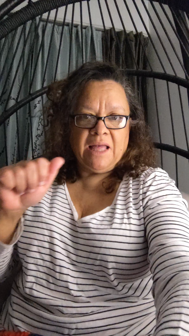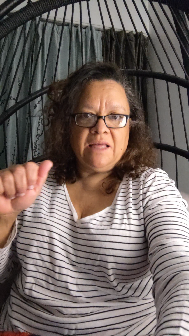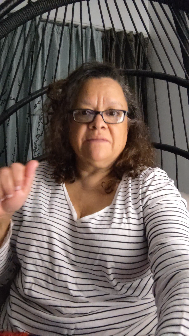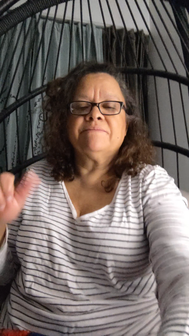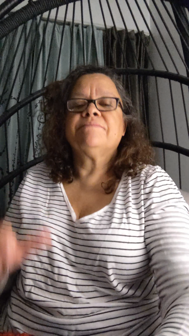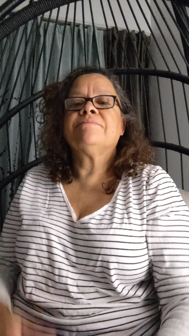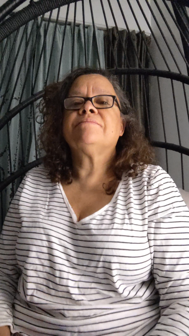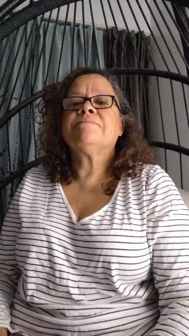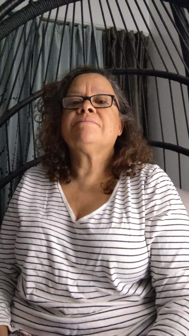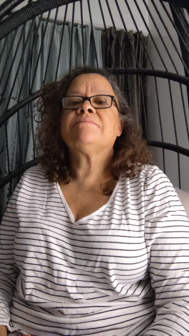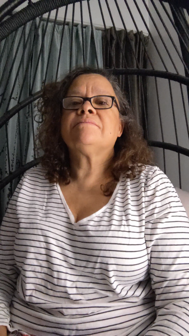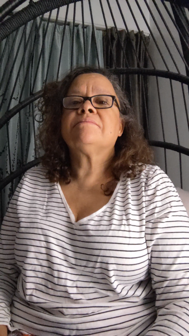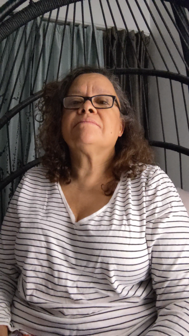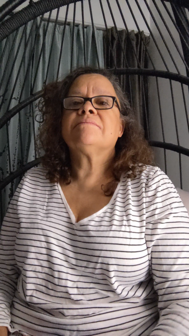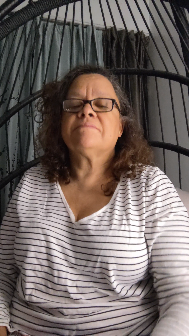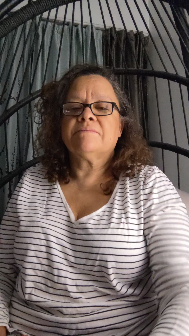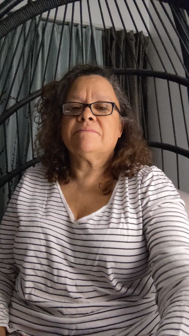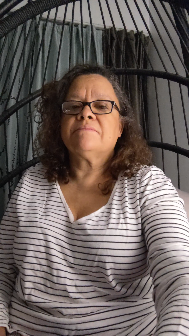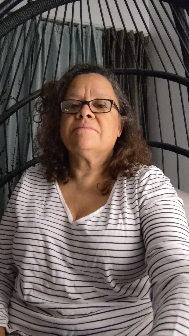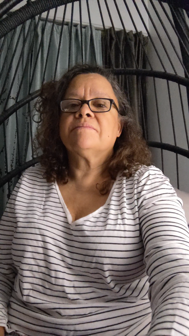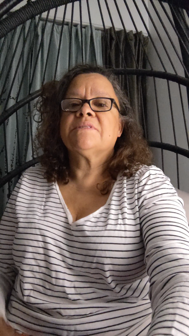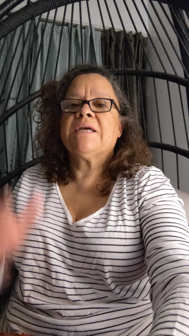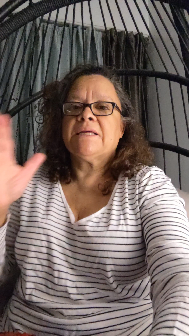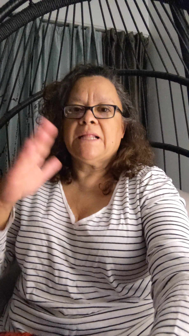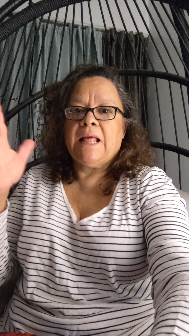clap